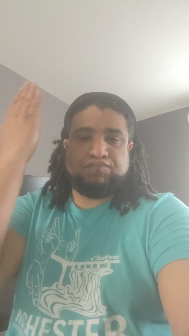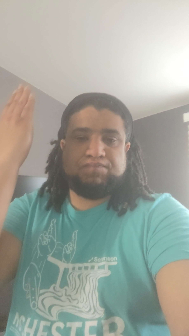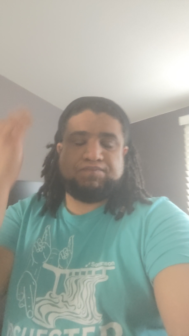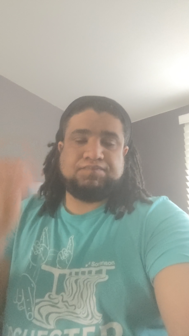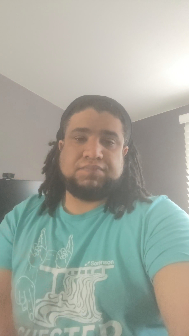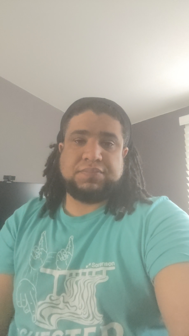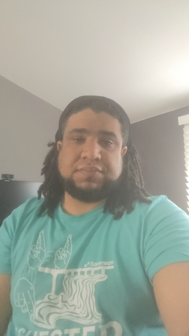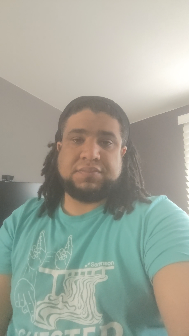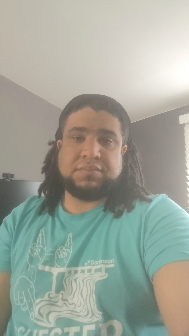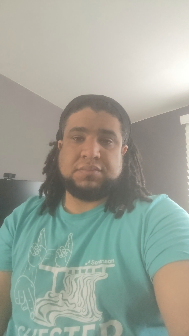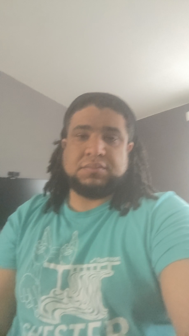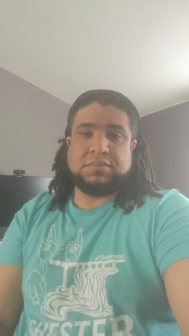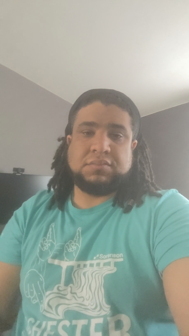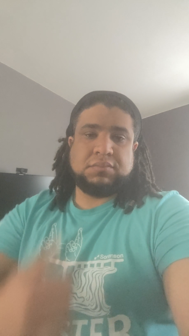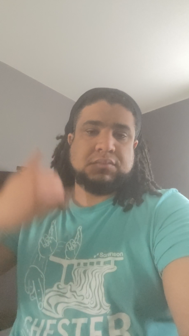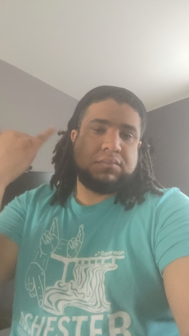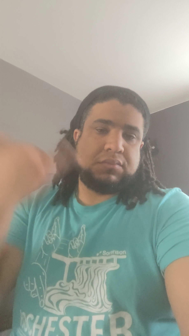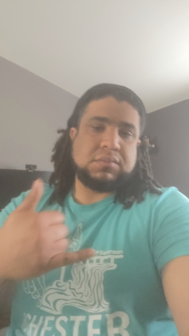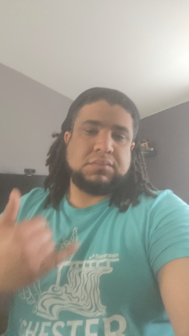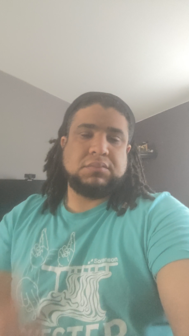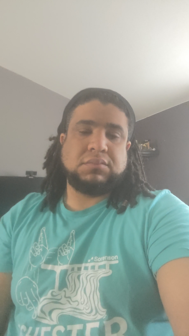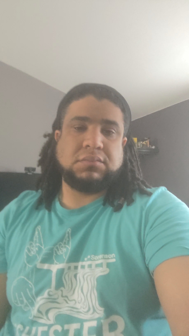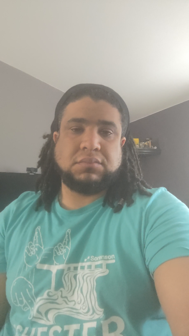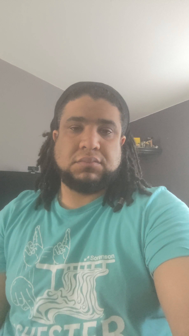last